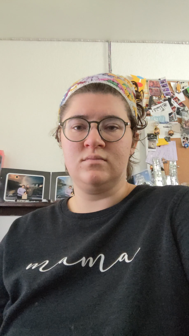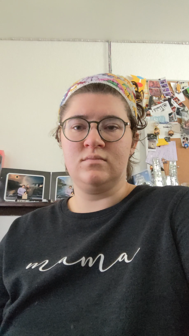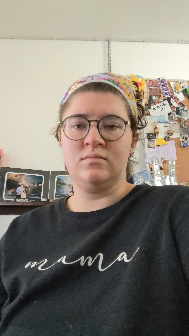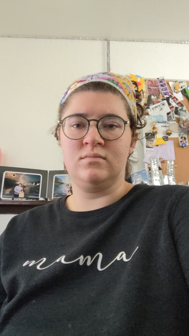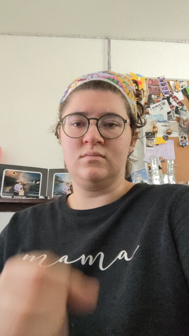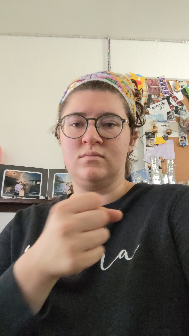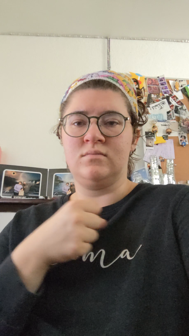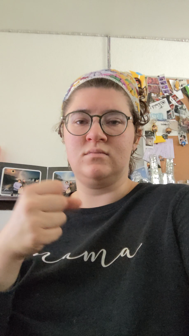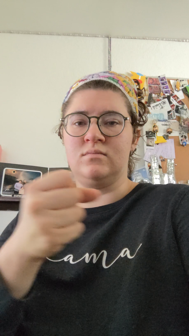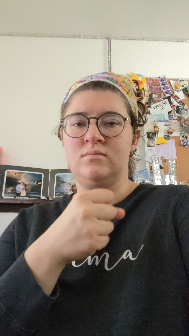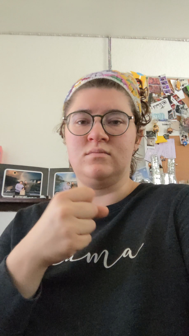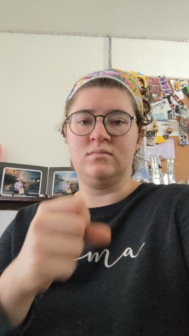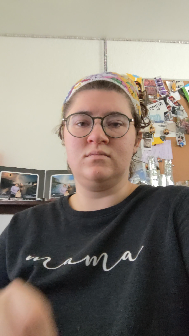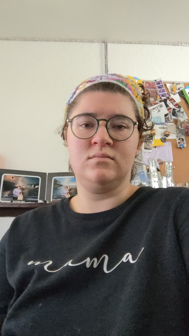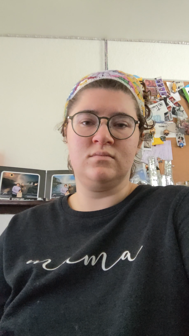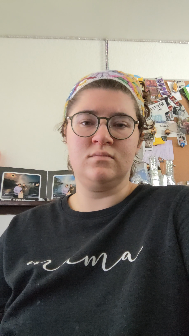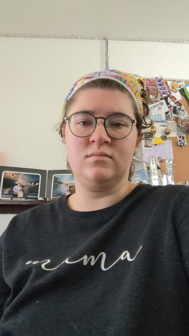coffee